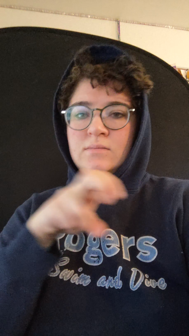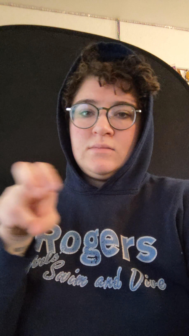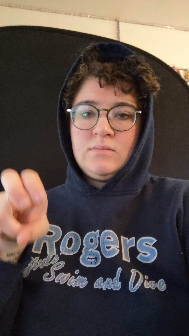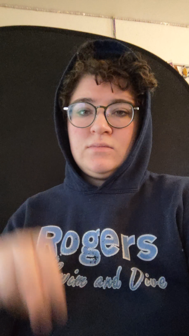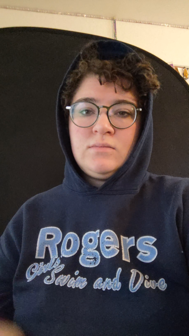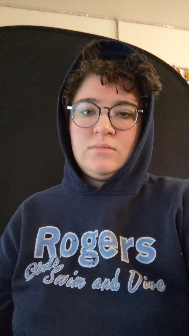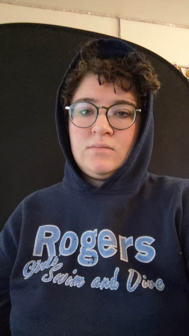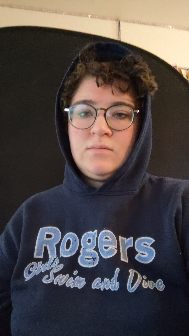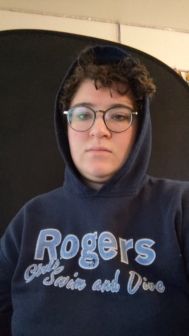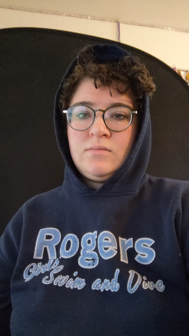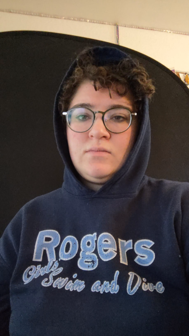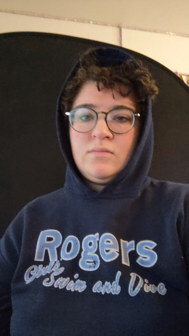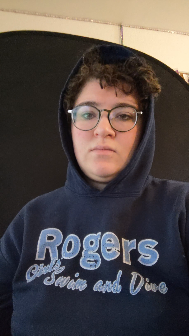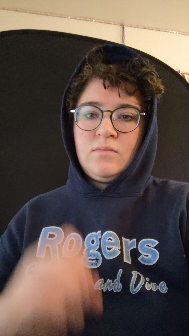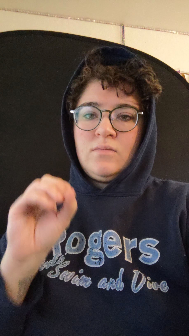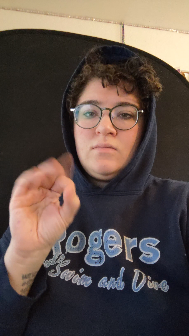of